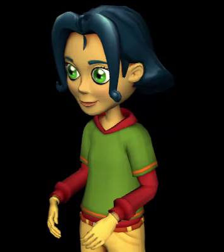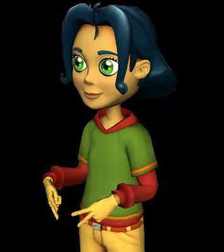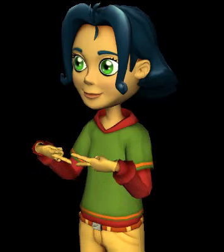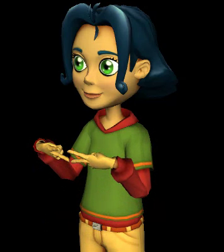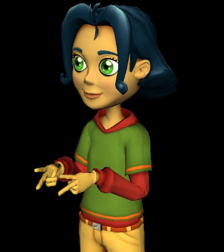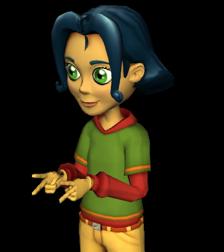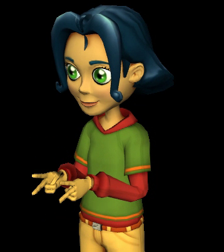تفويض